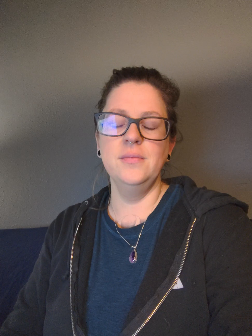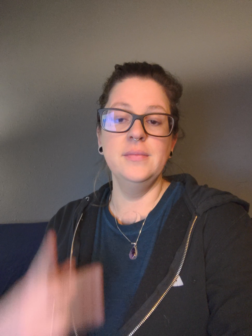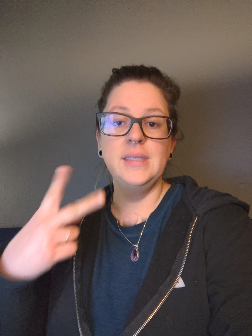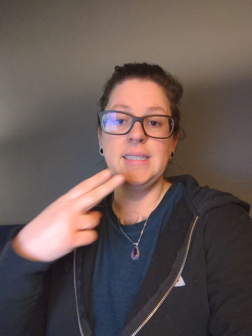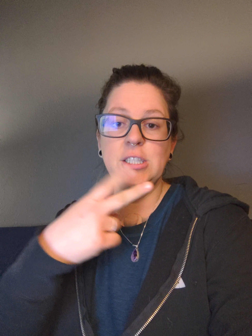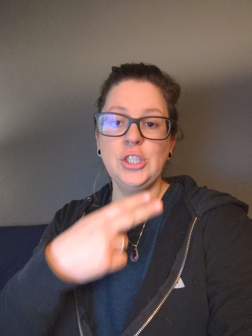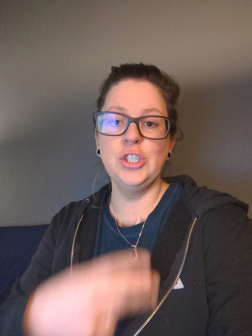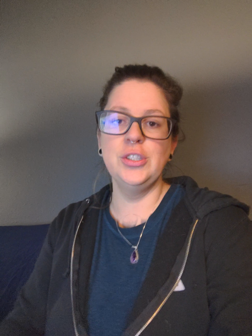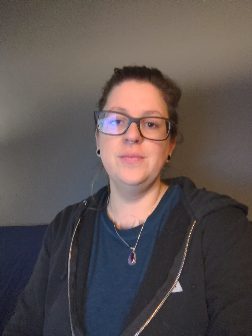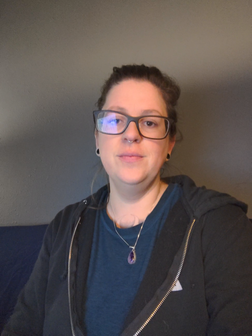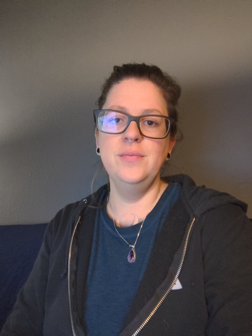scissors